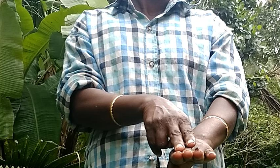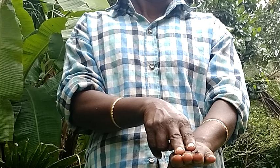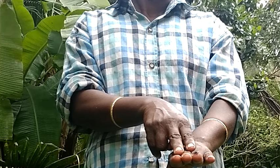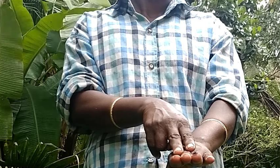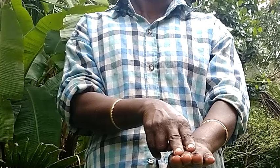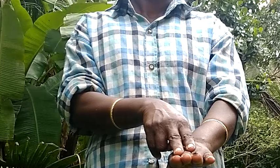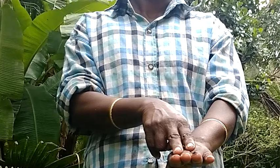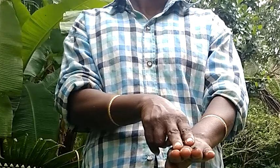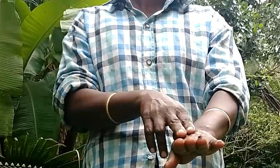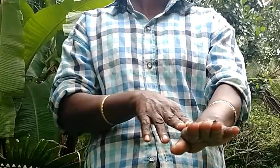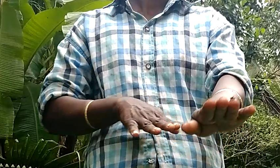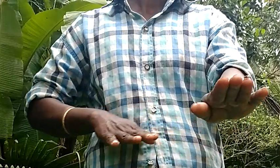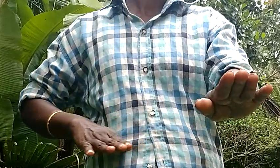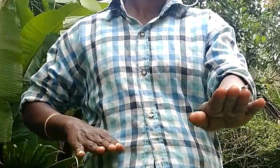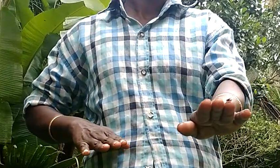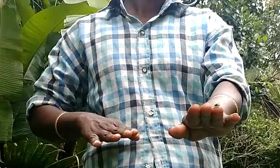Tiger